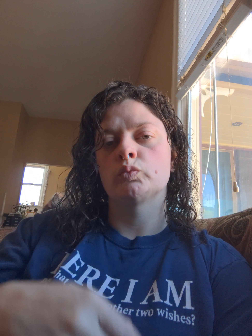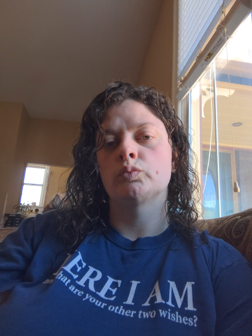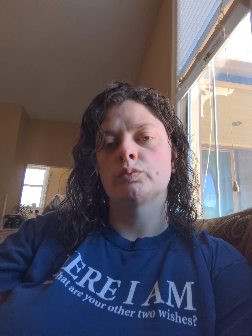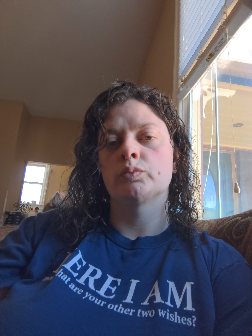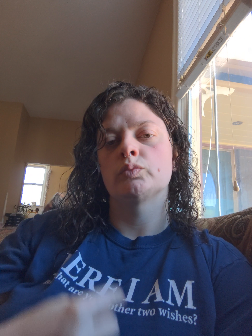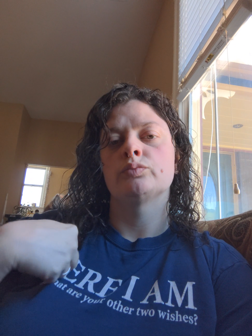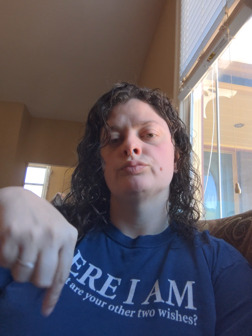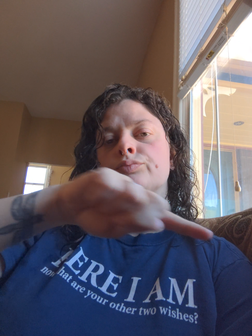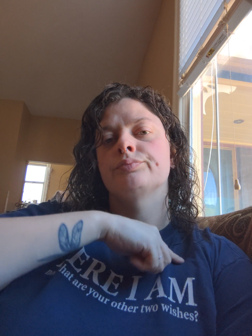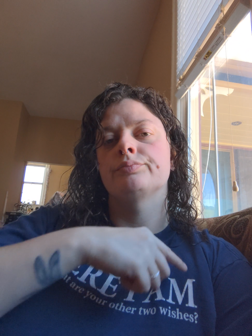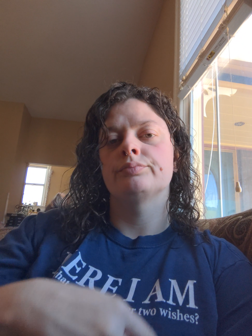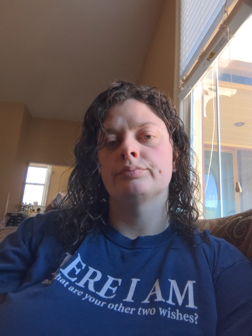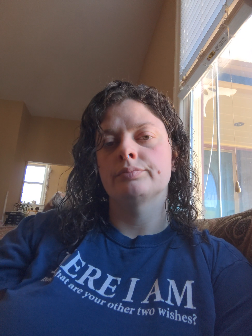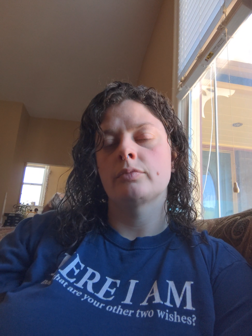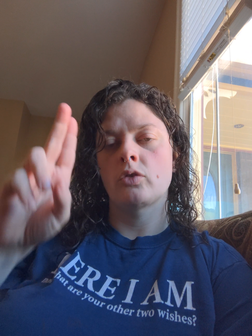we